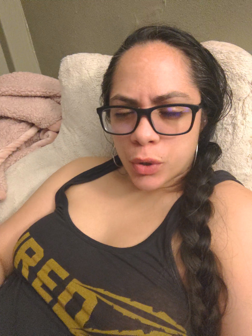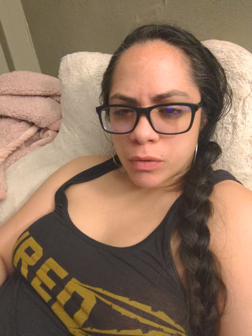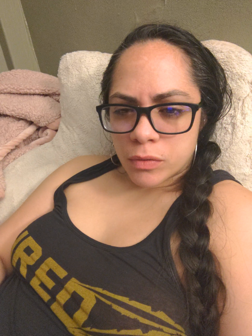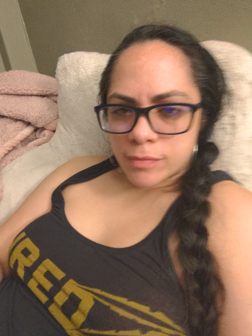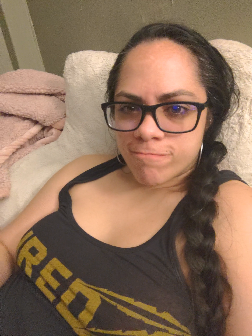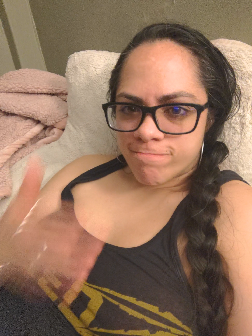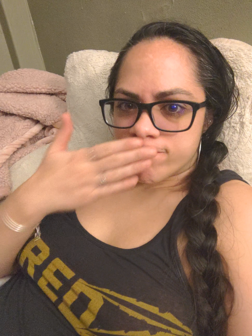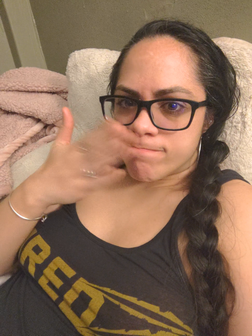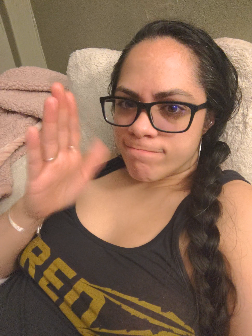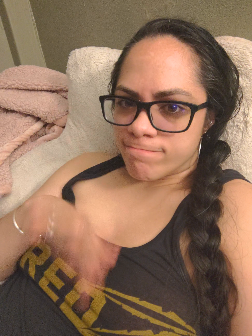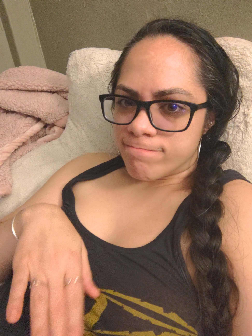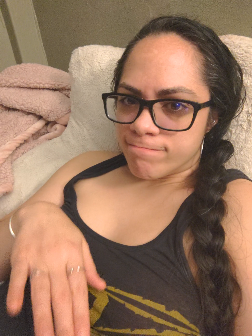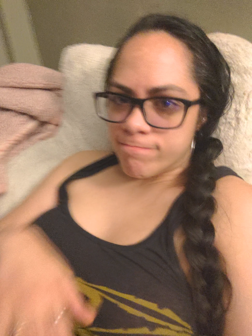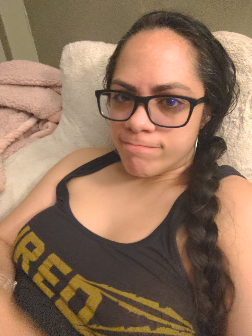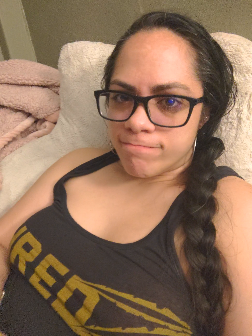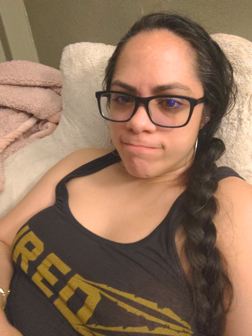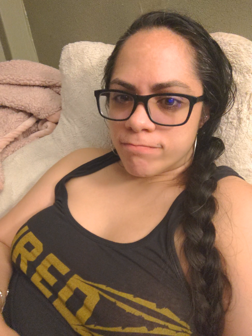bad